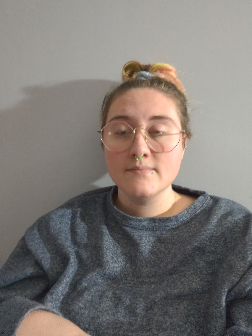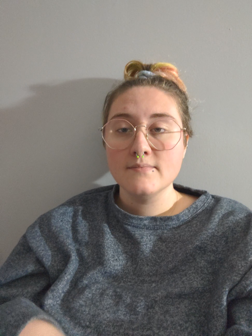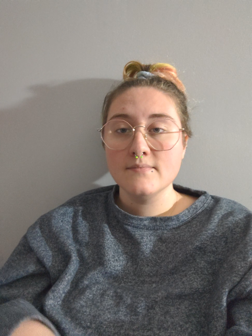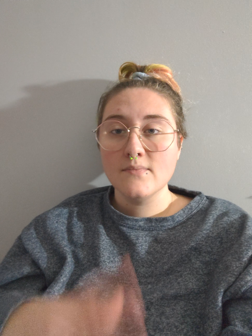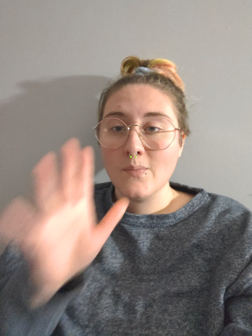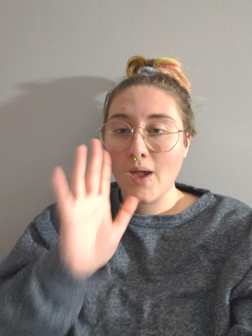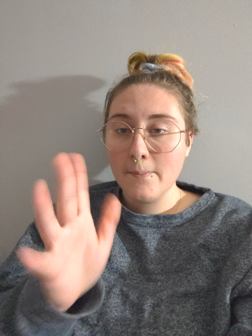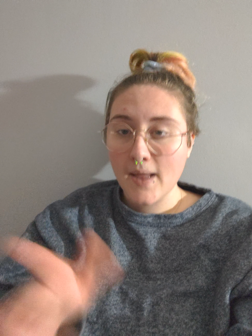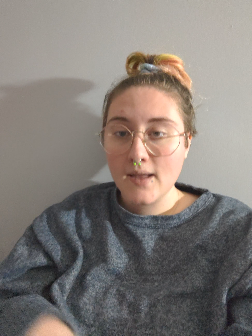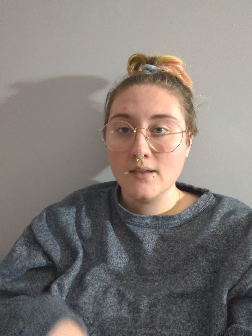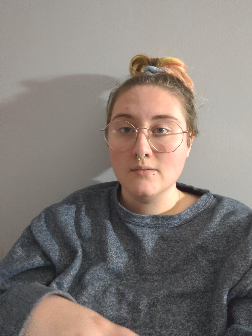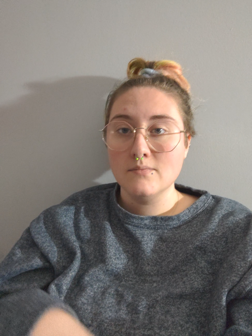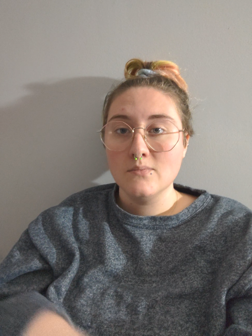grandma